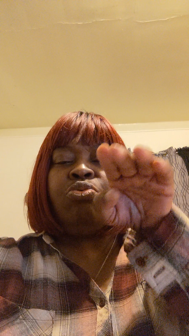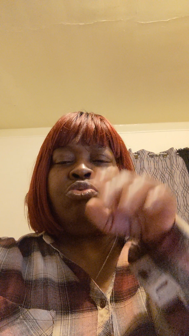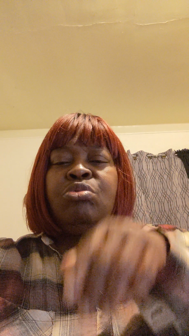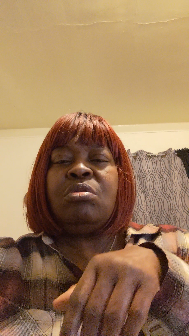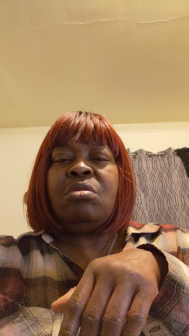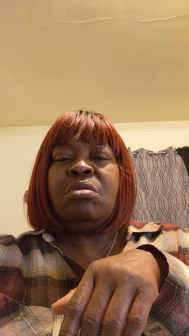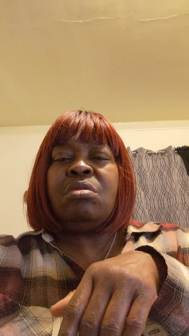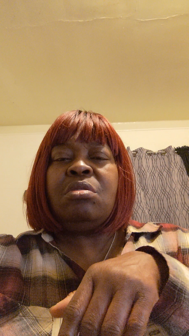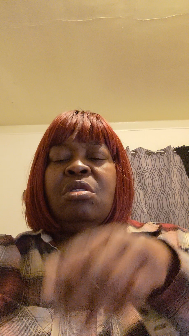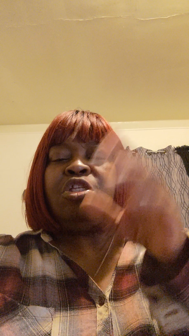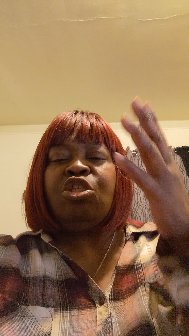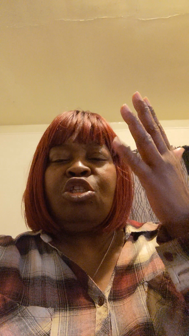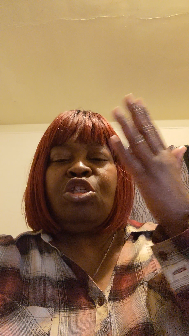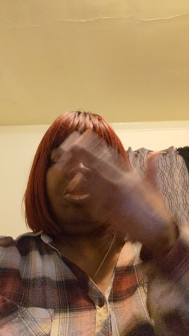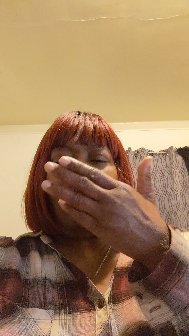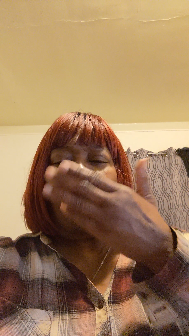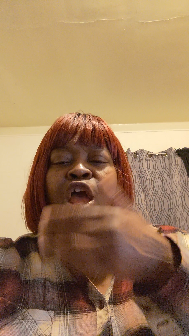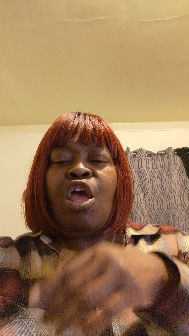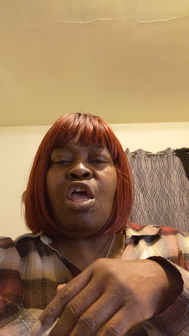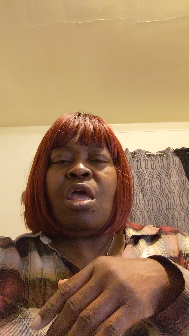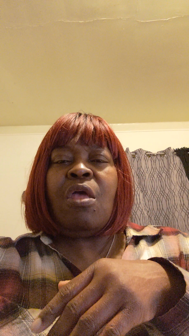dark